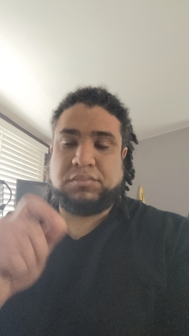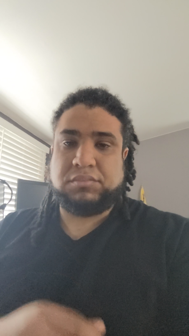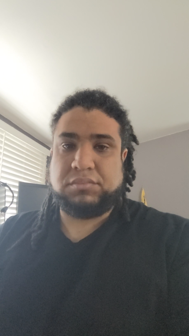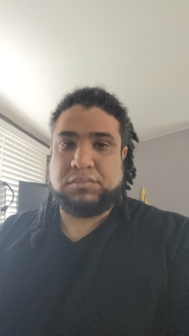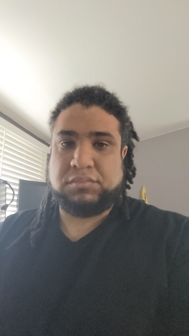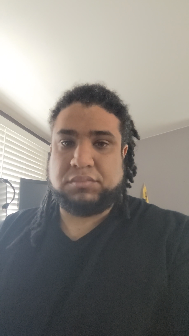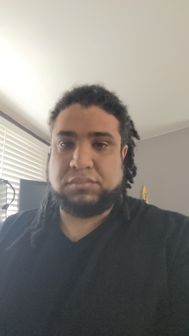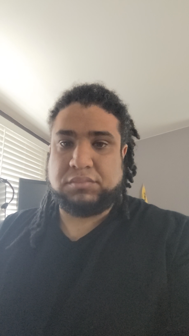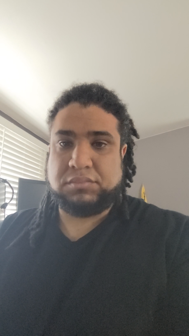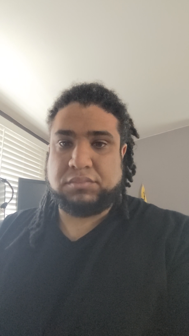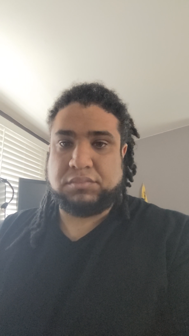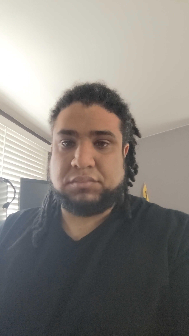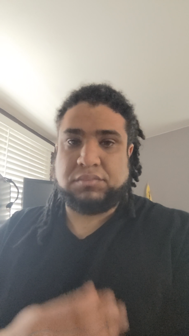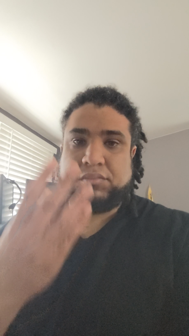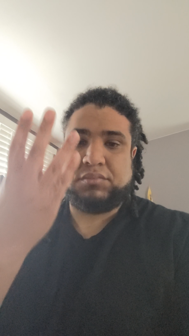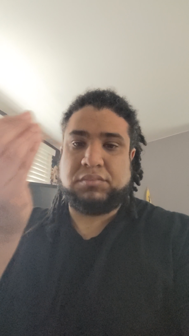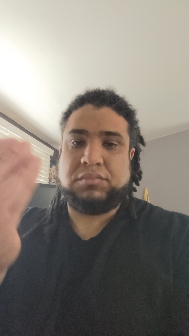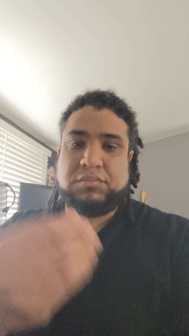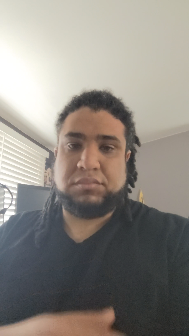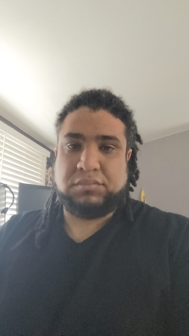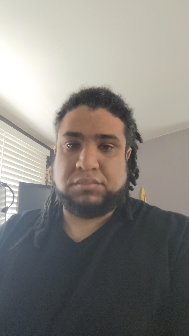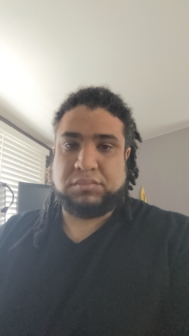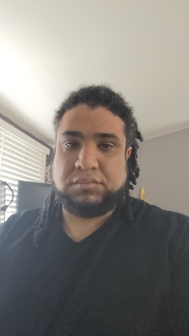got to